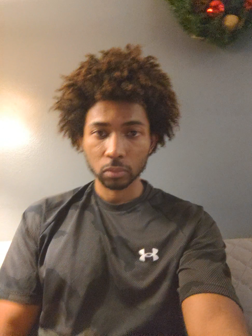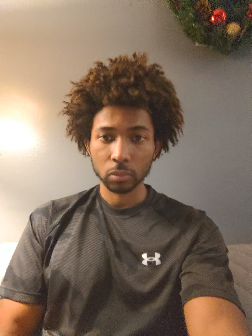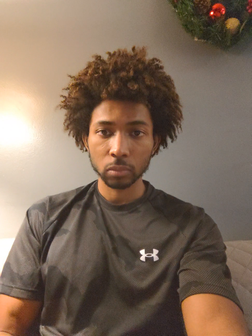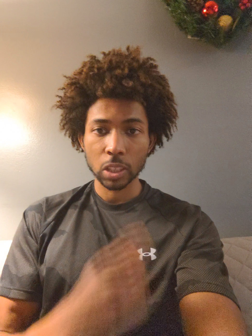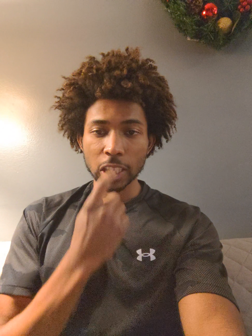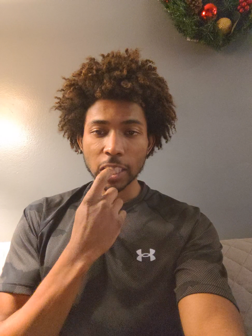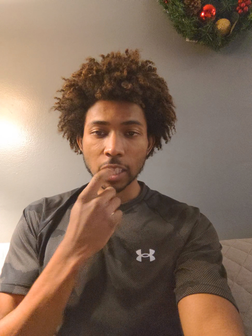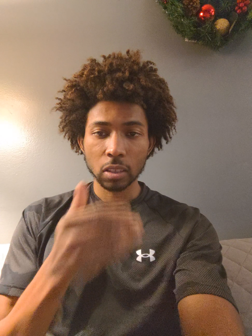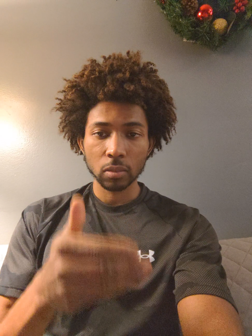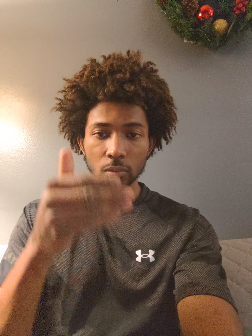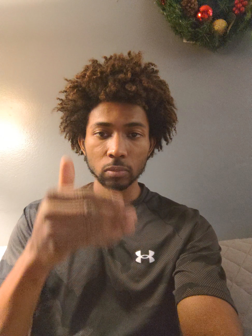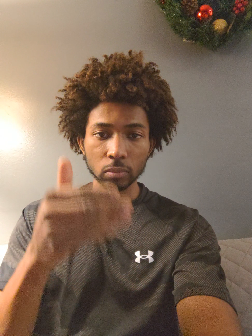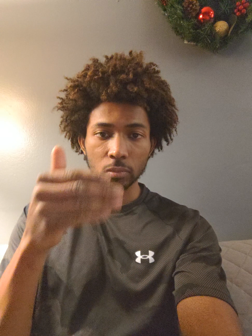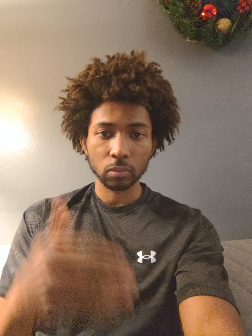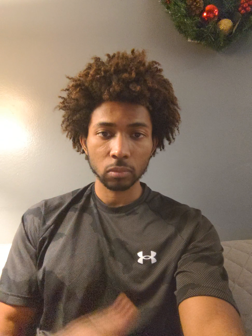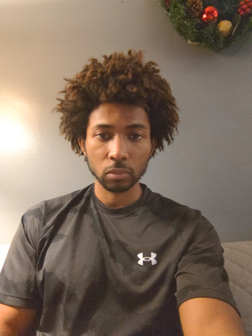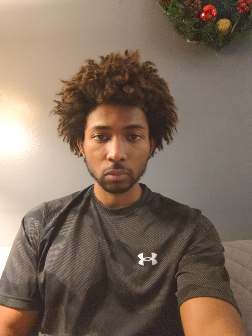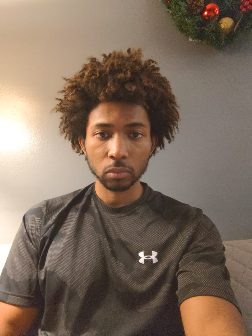window